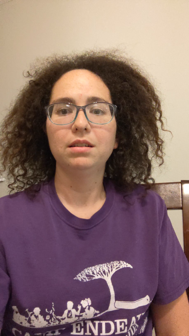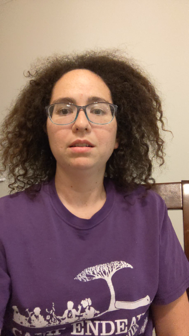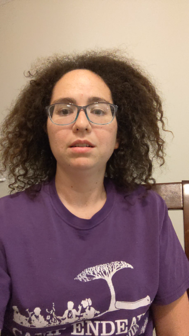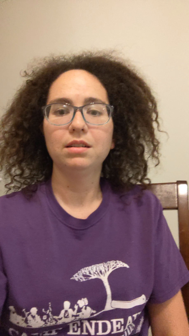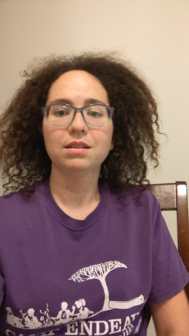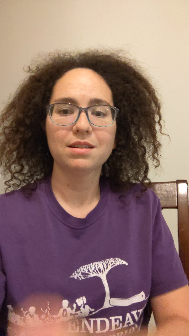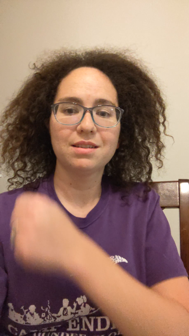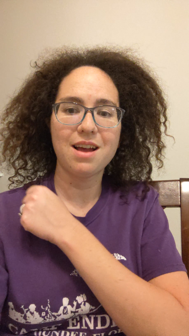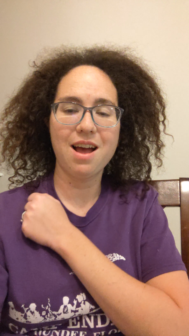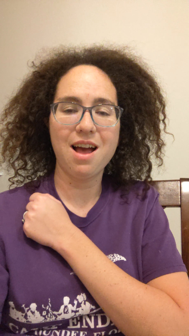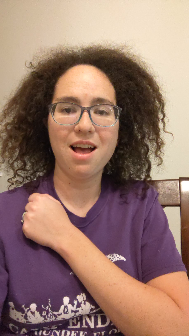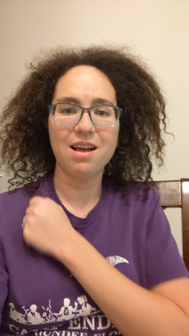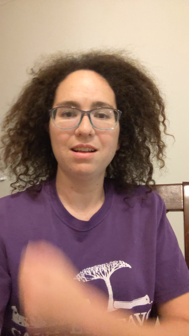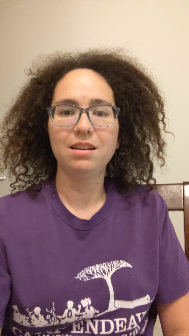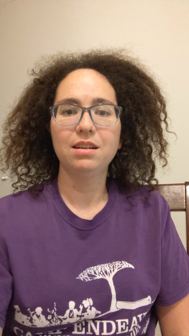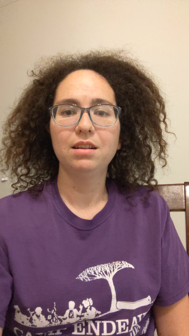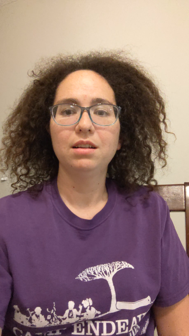hug